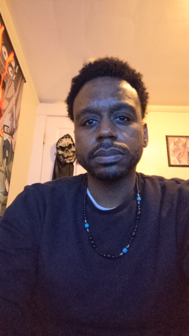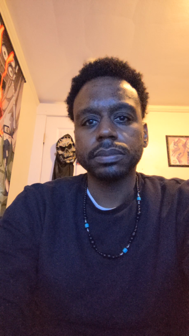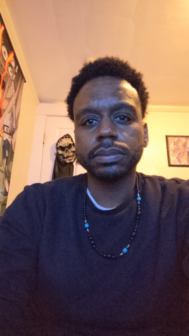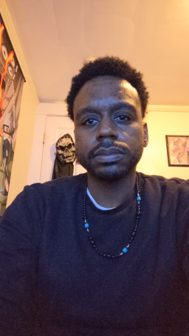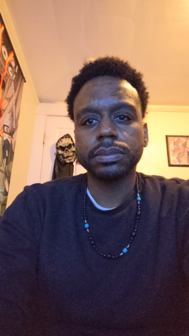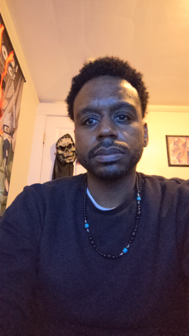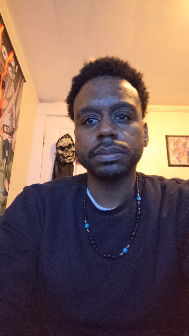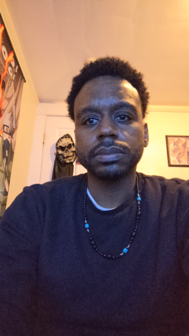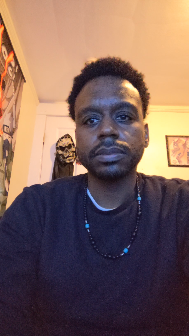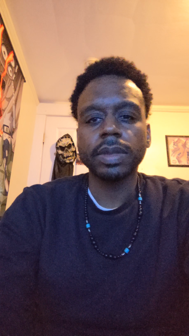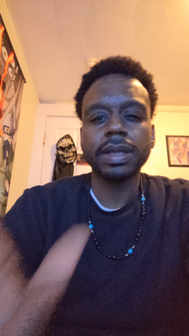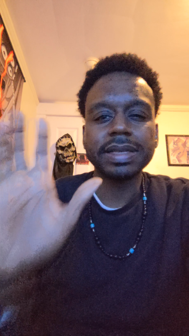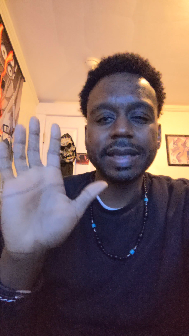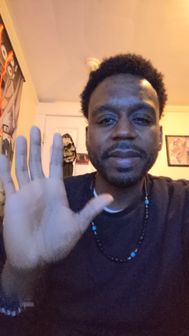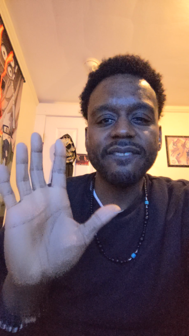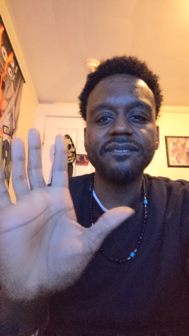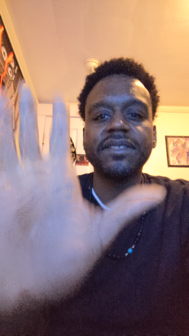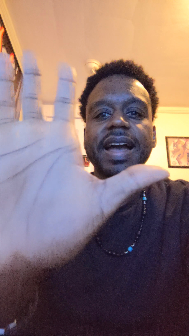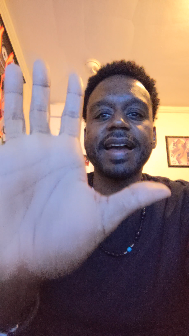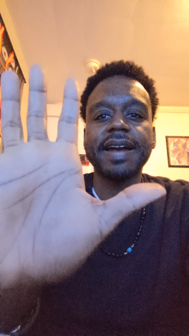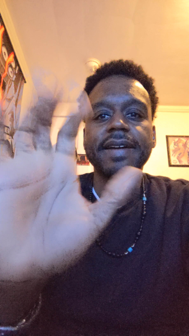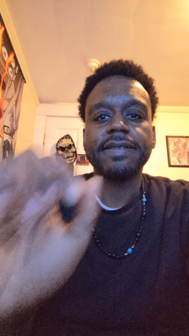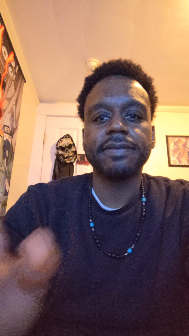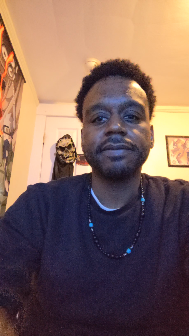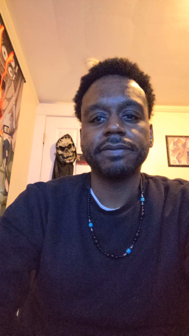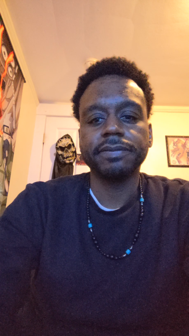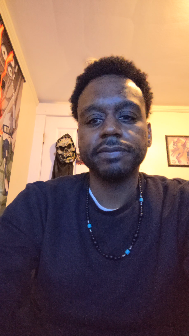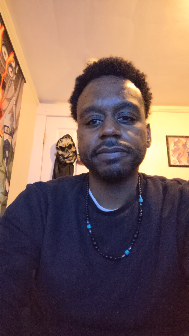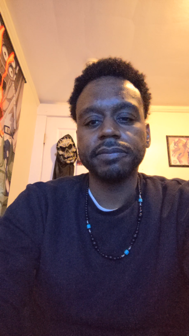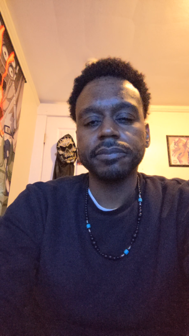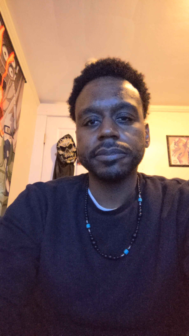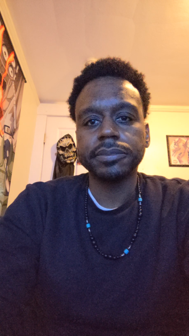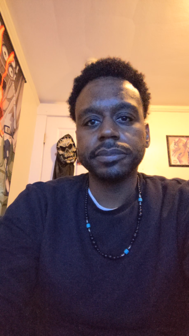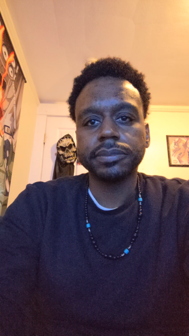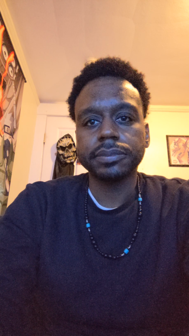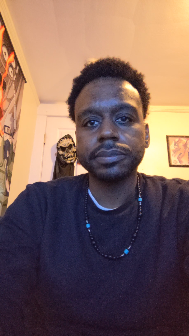give me five